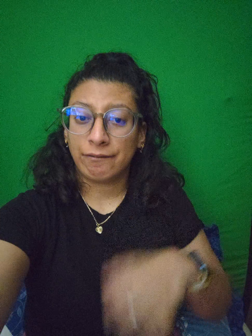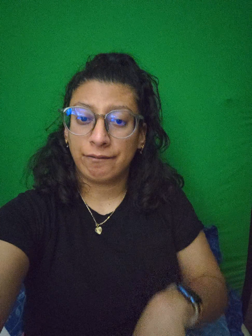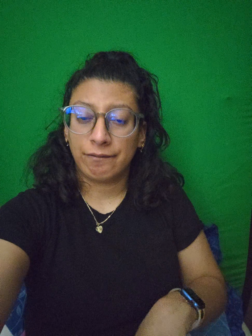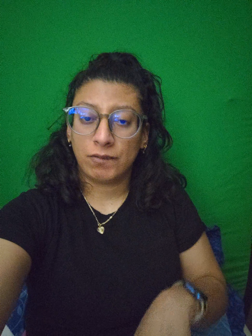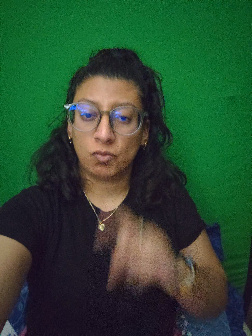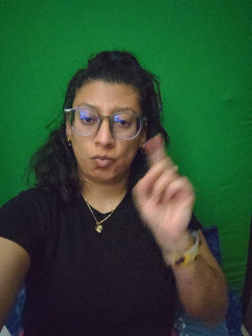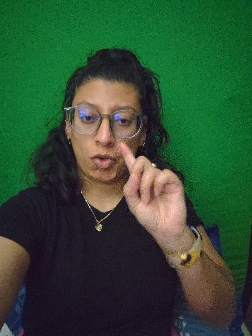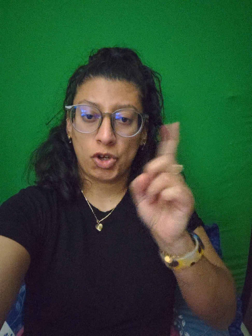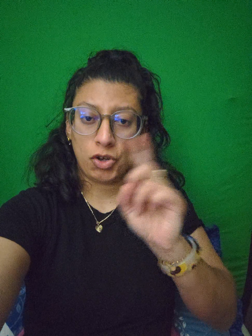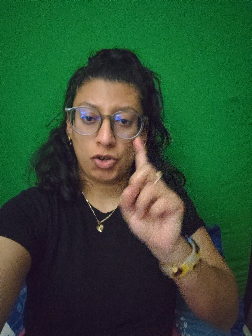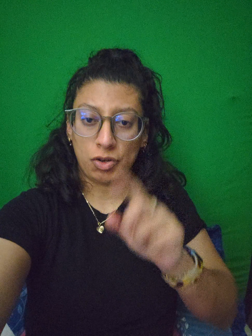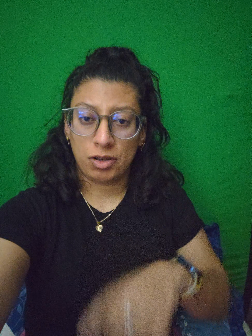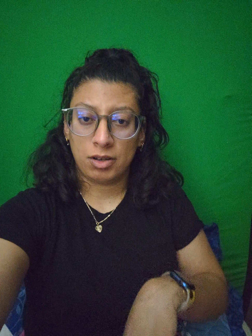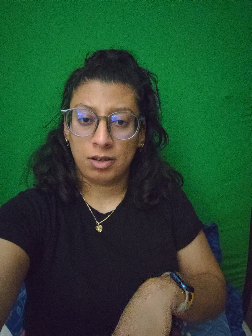where